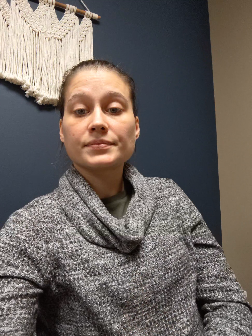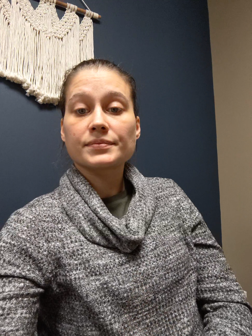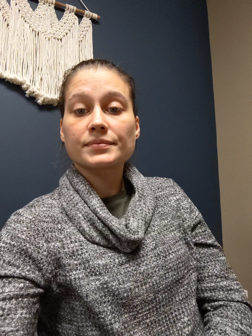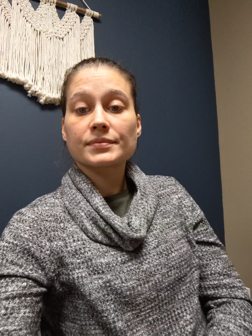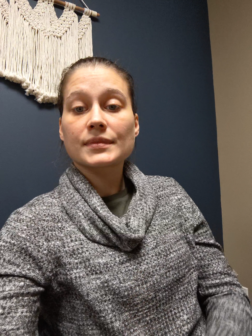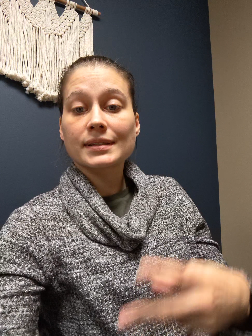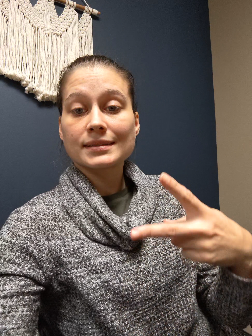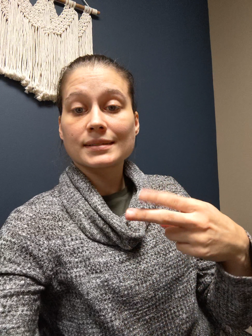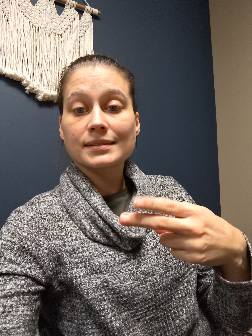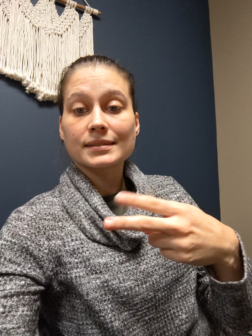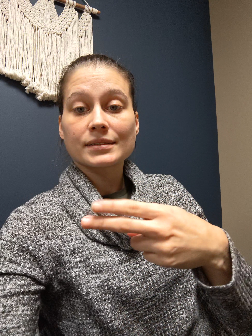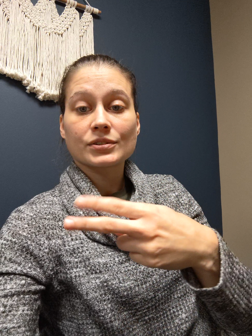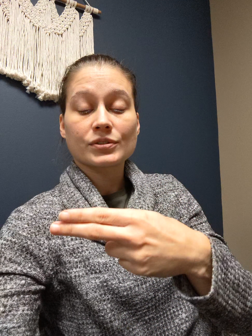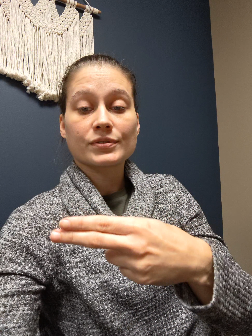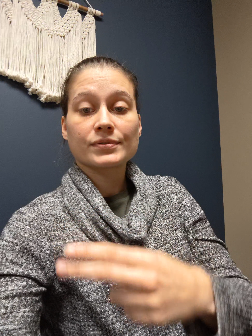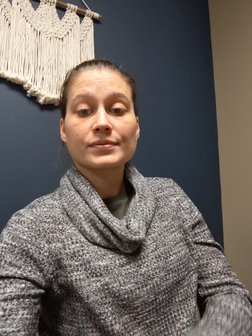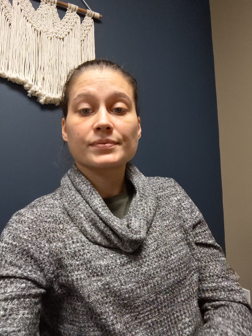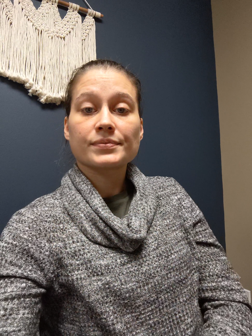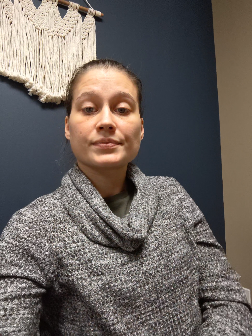scissors